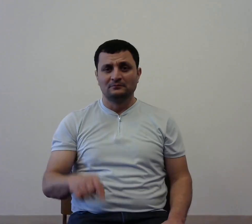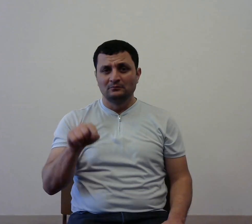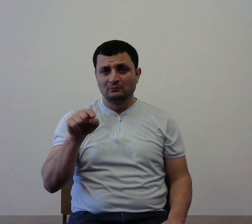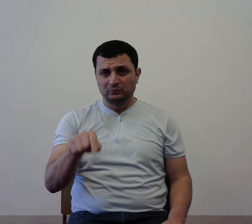bu